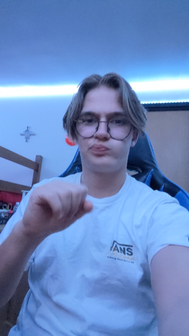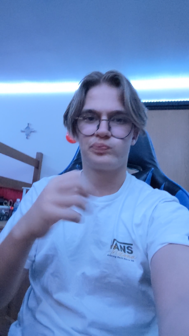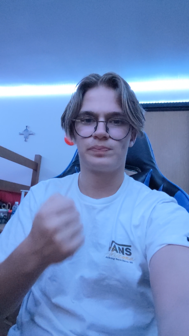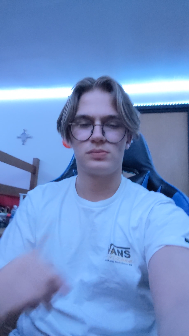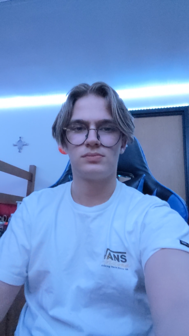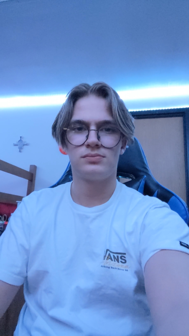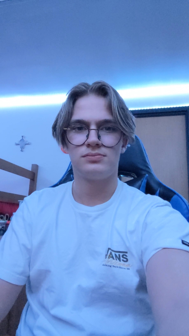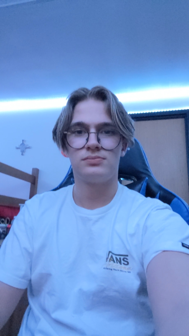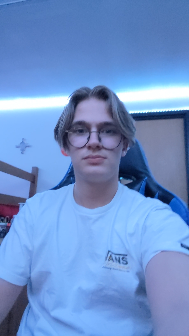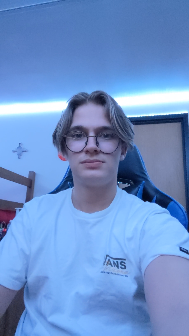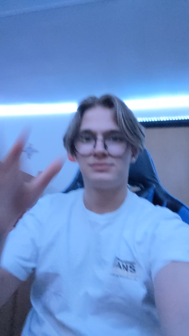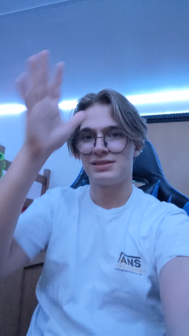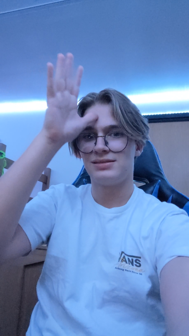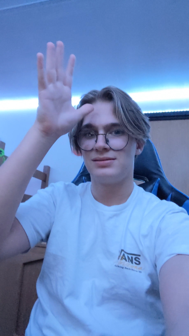daddy